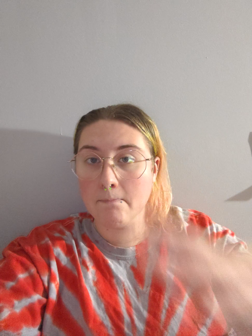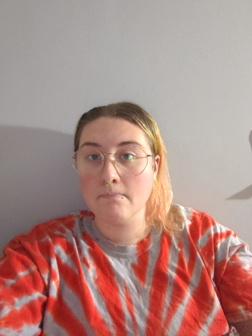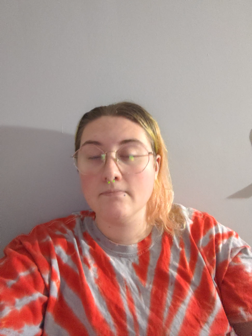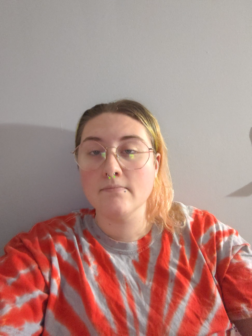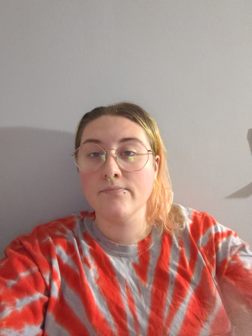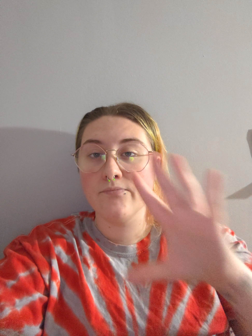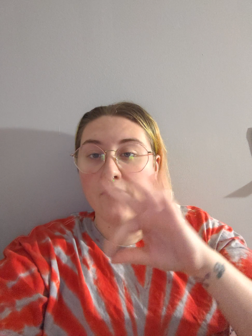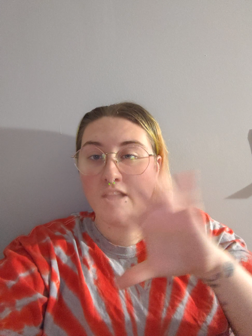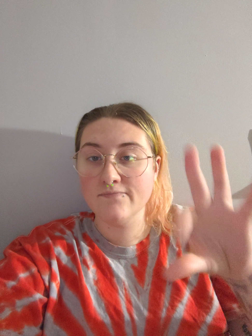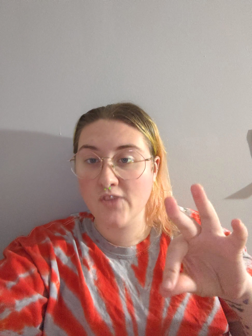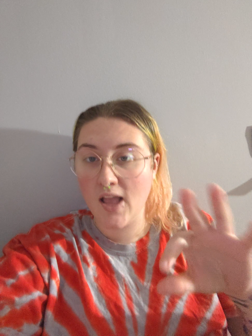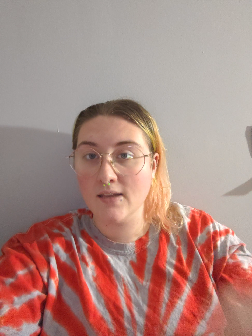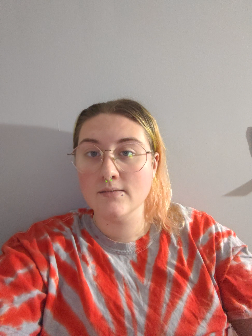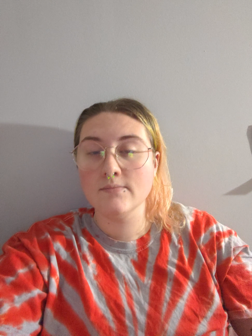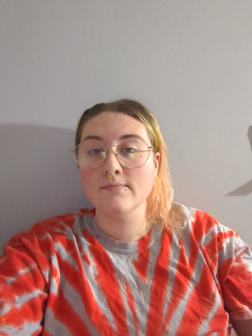french fries